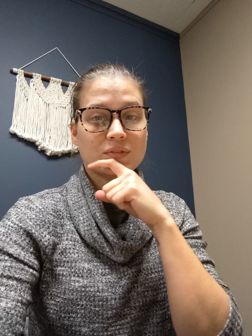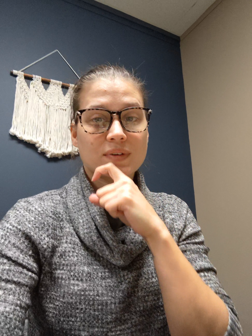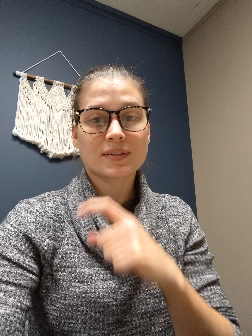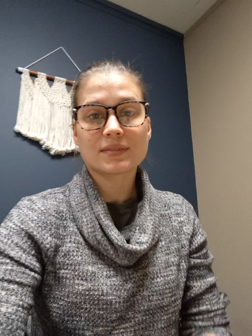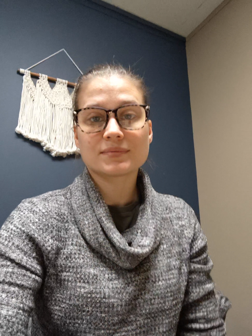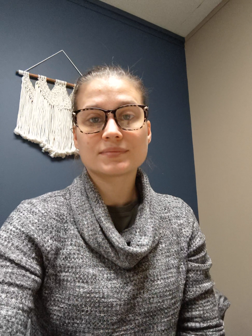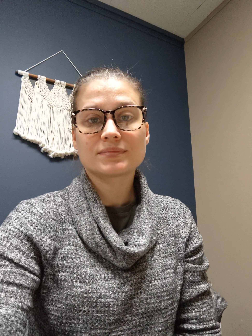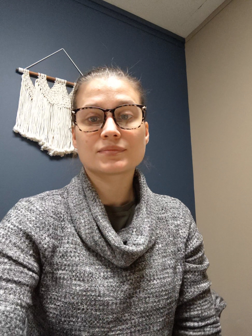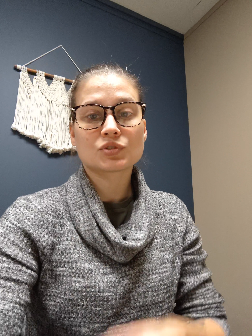cereal